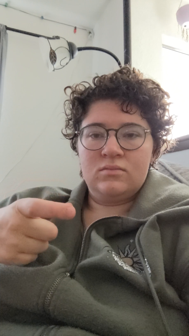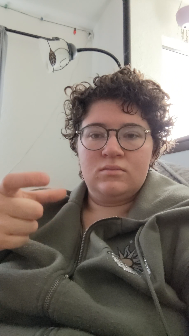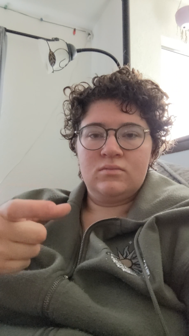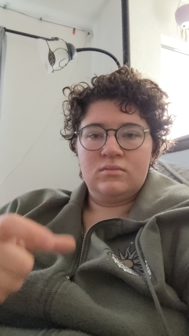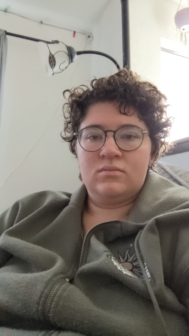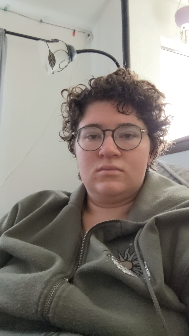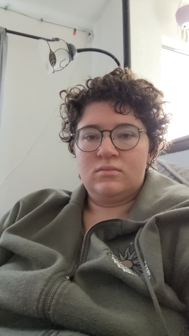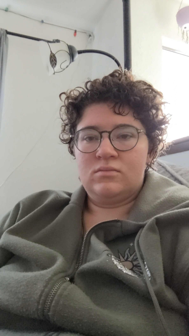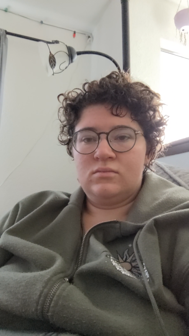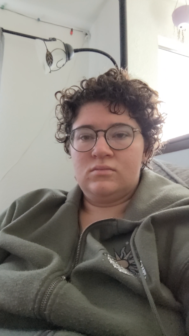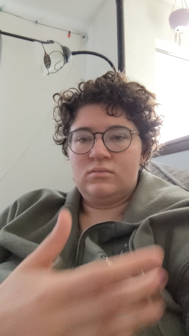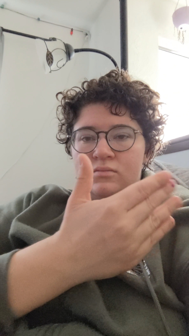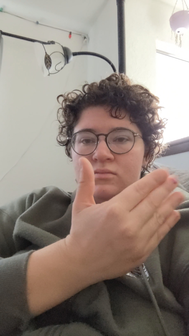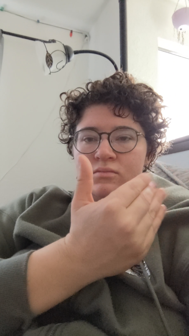butterfly